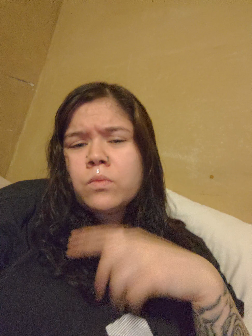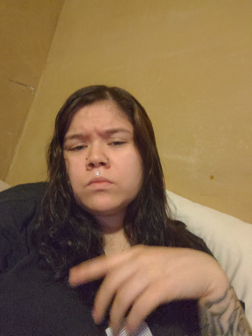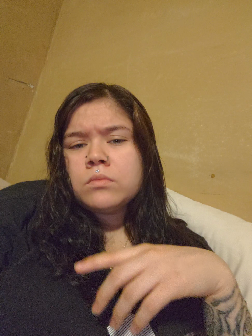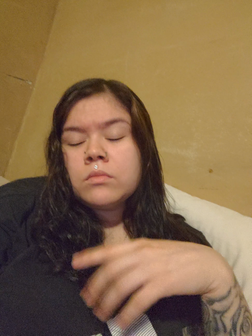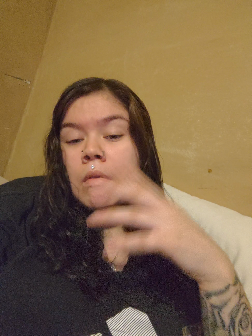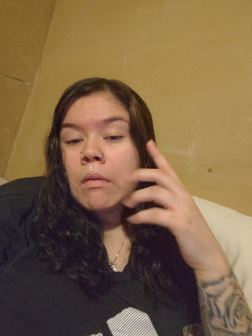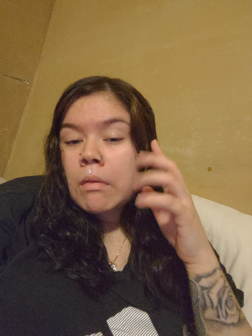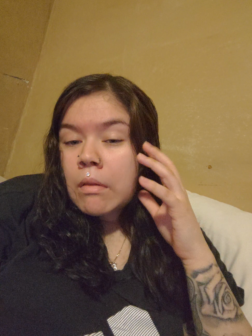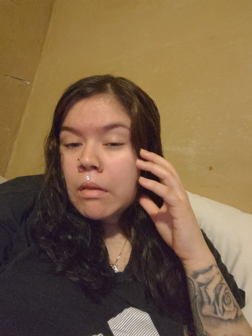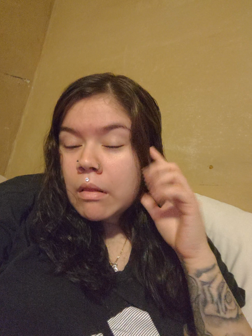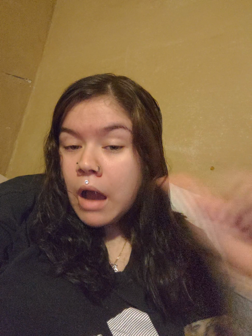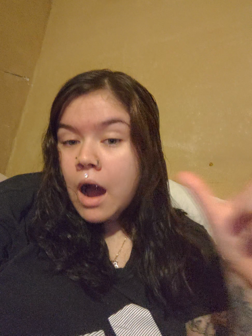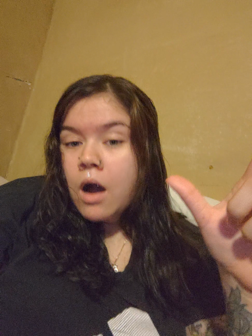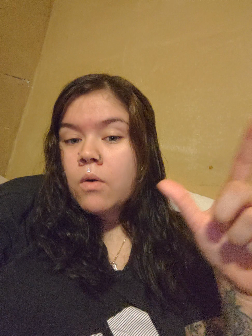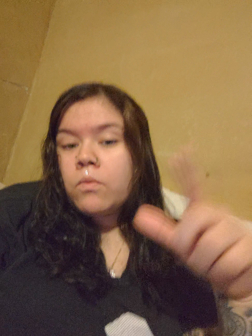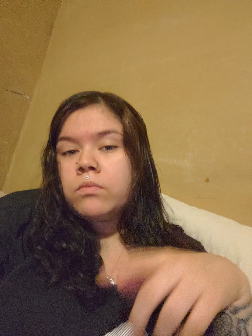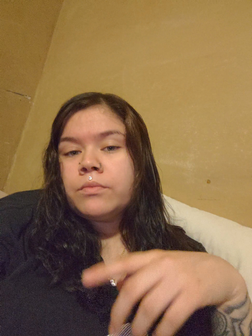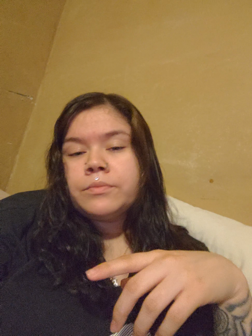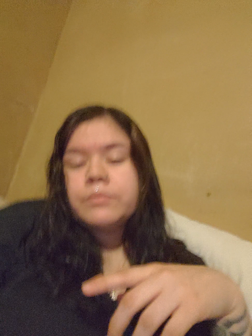loud